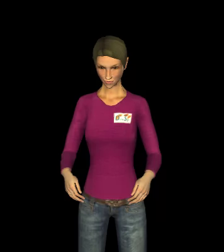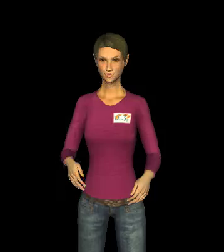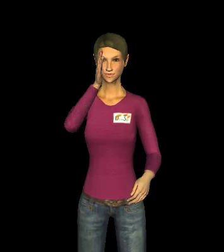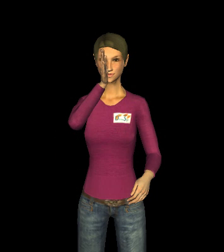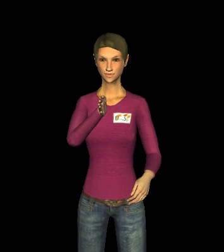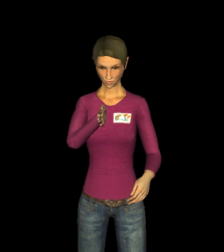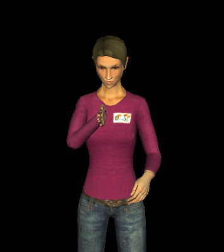مباشرة